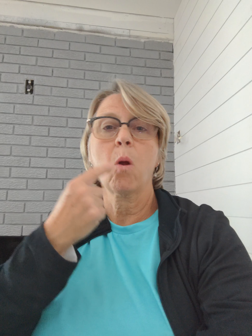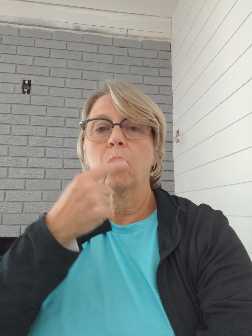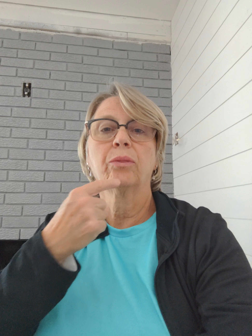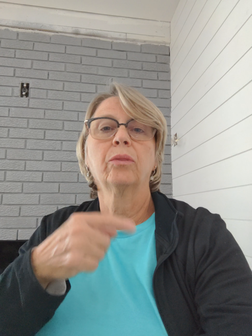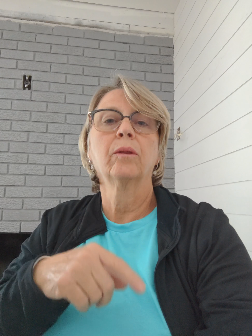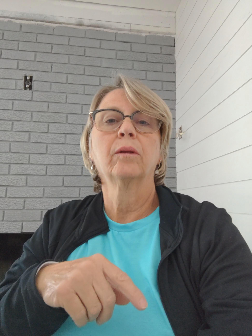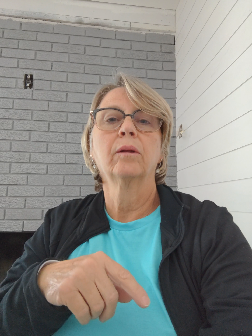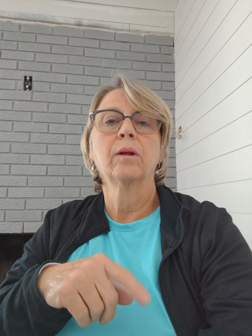mouth